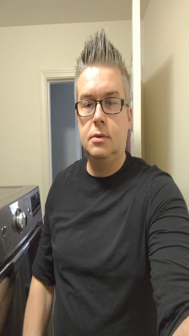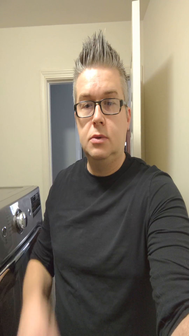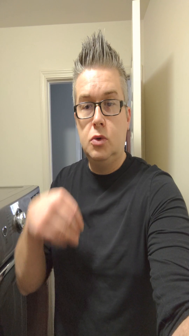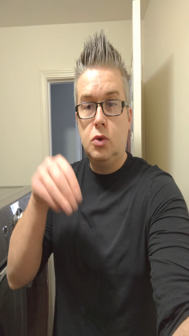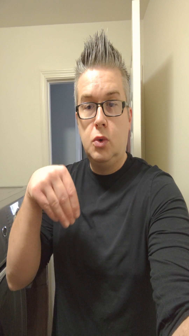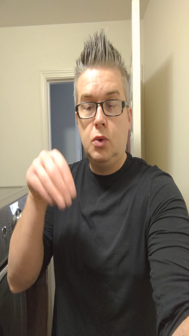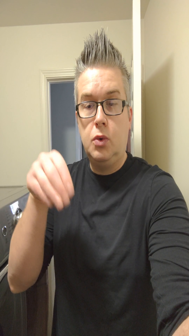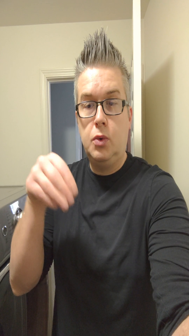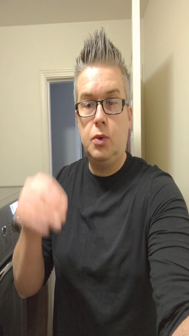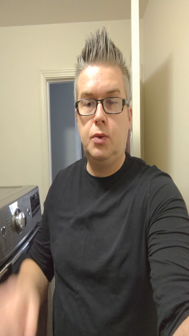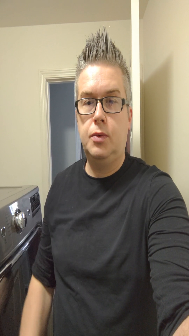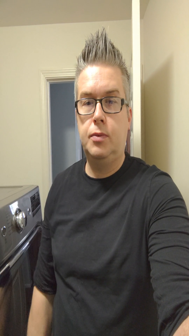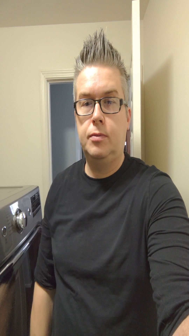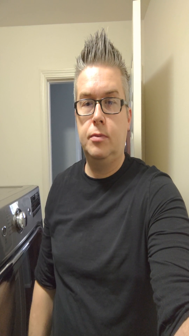store